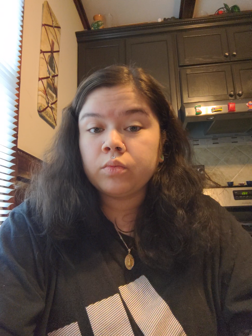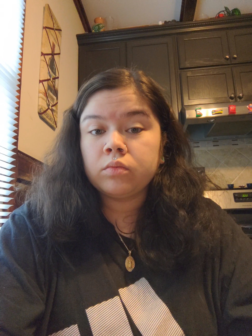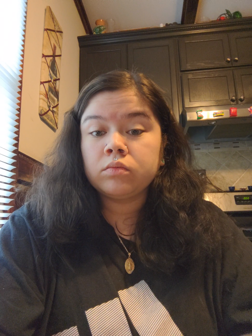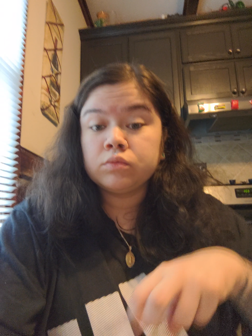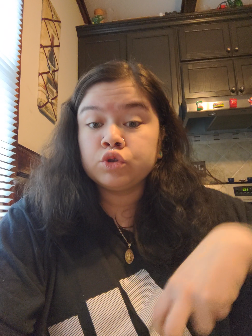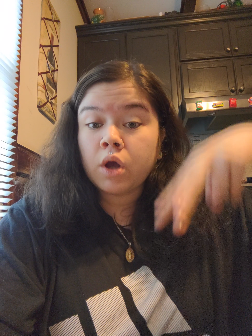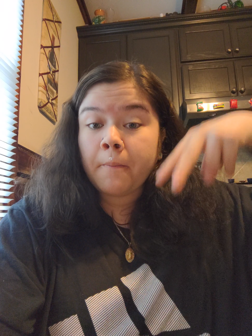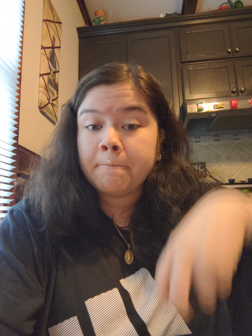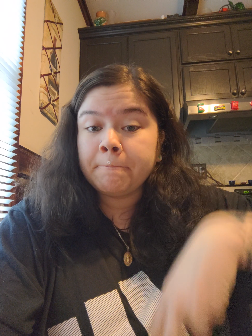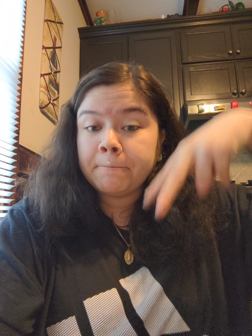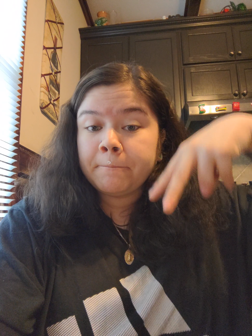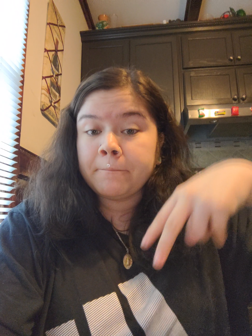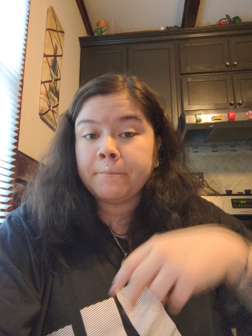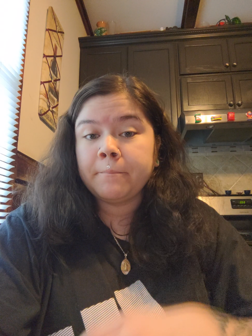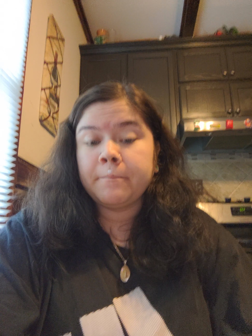jump